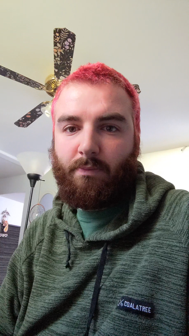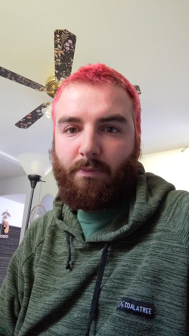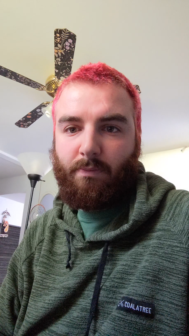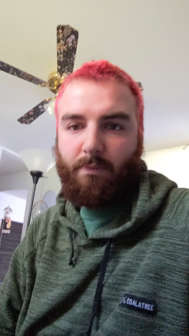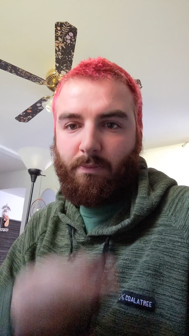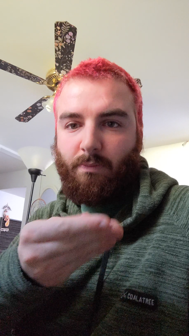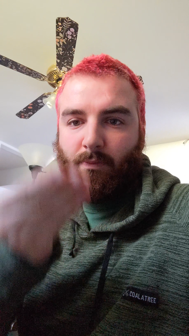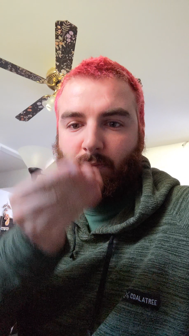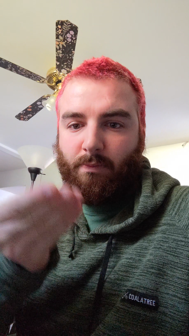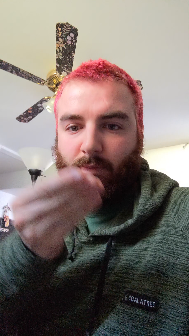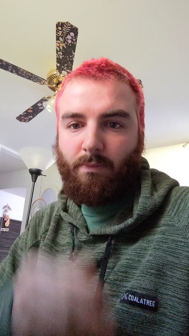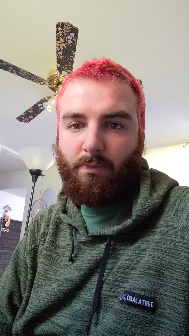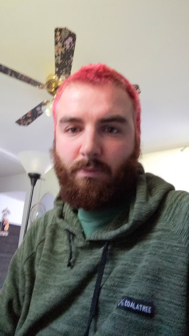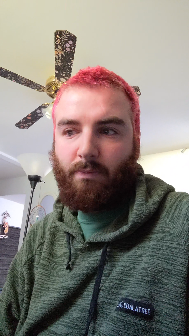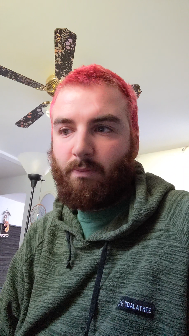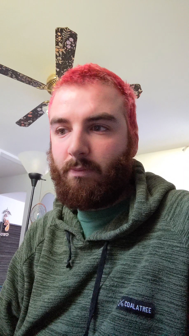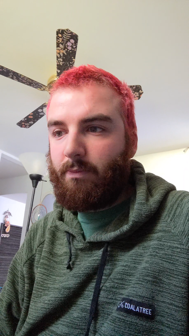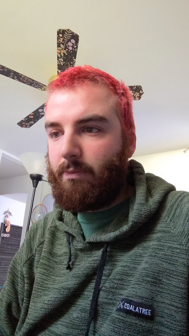shopping